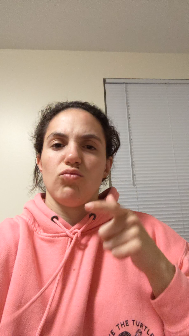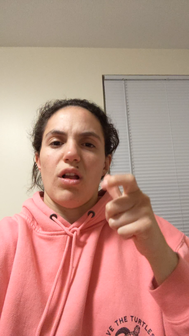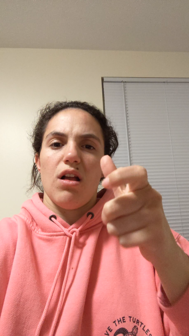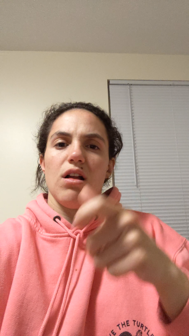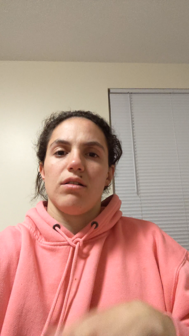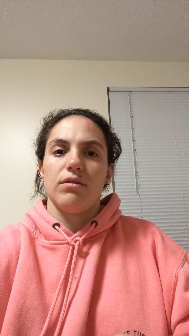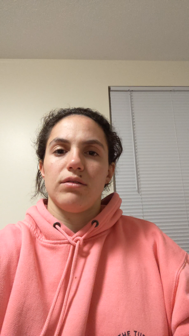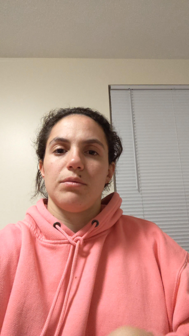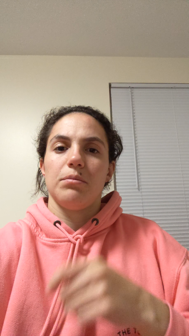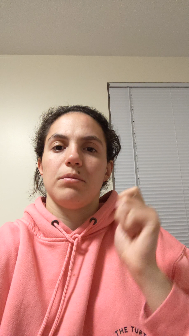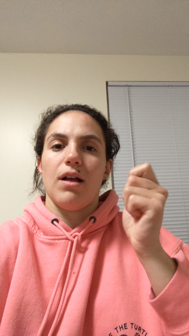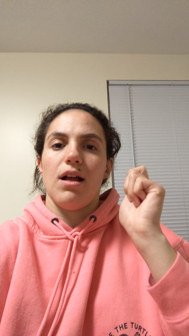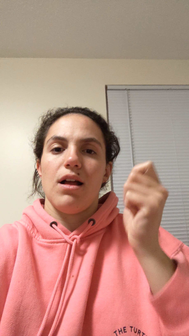bat